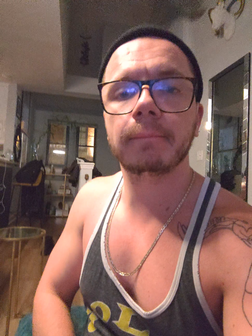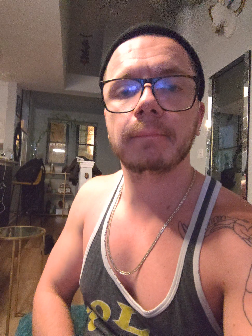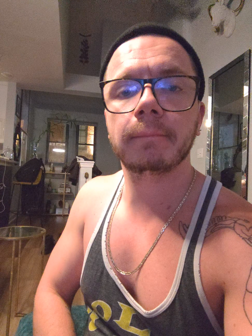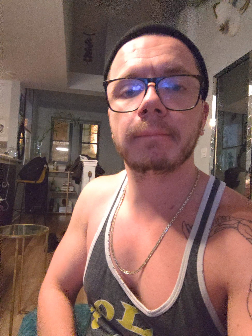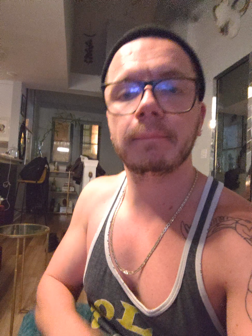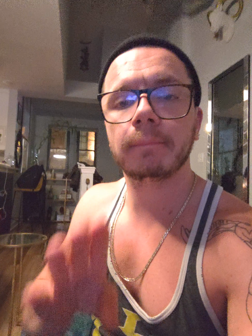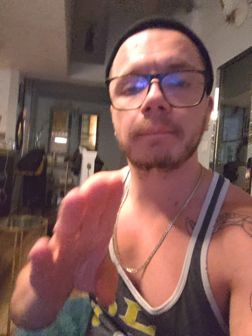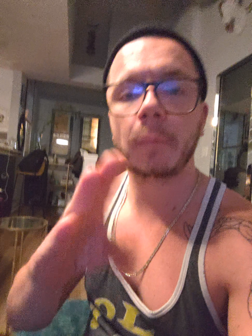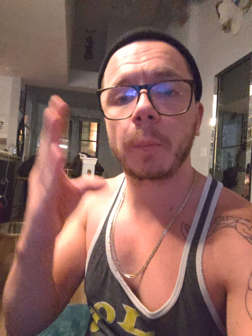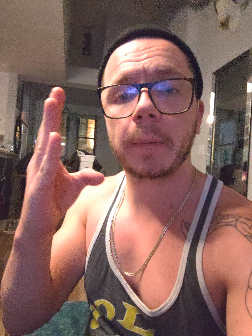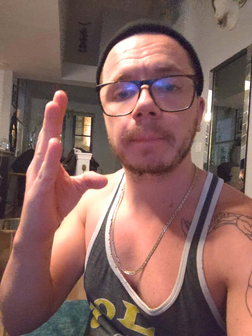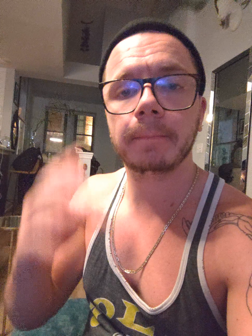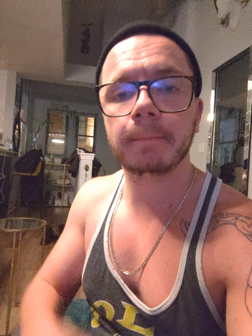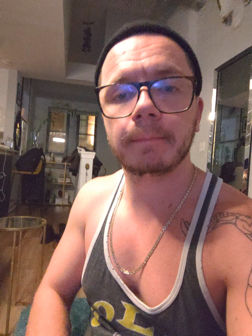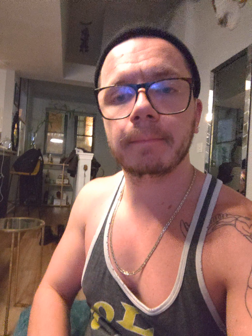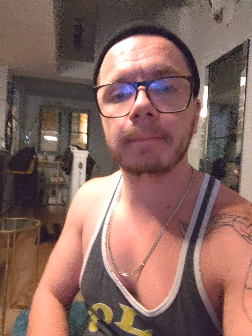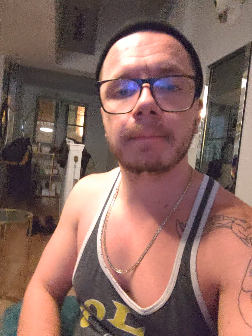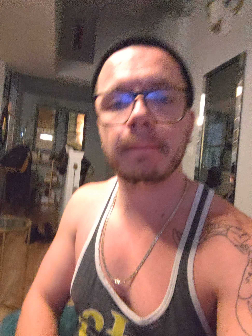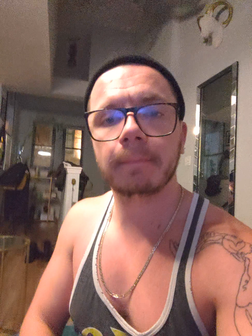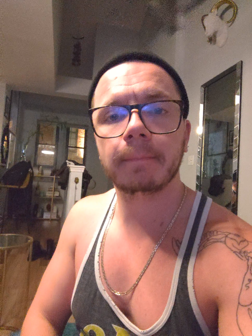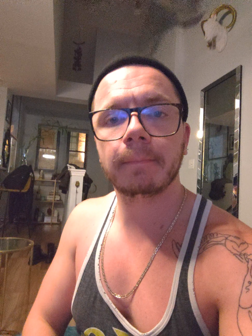open